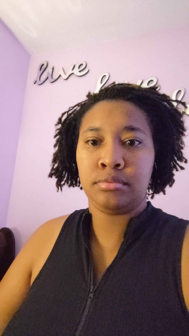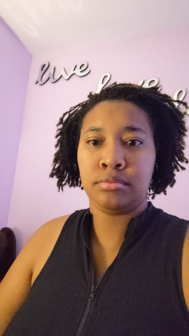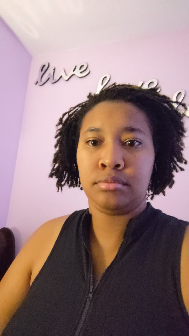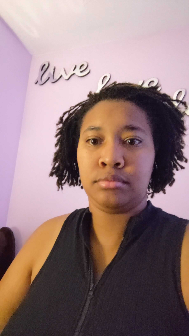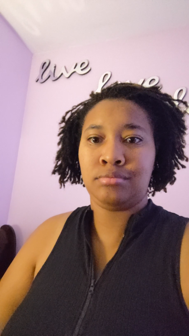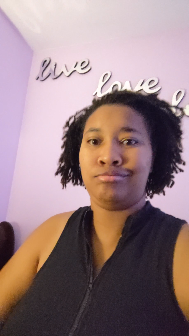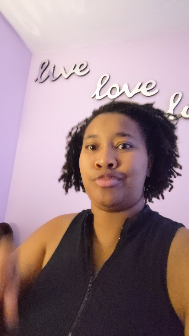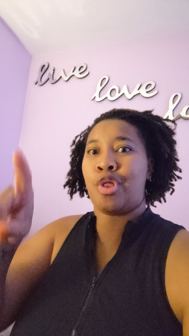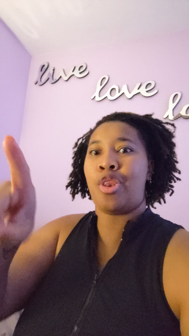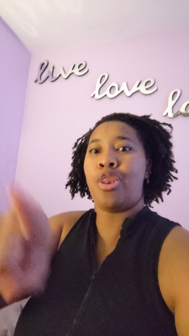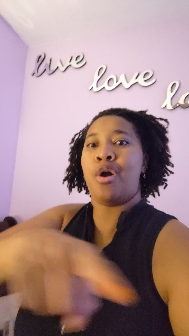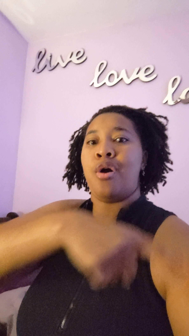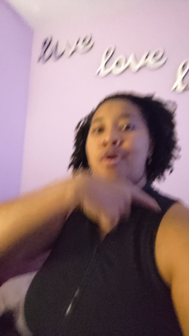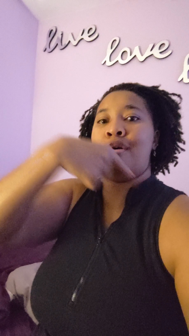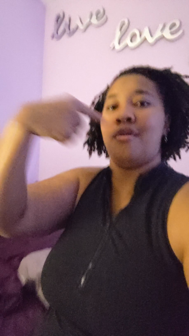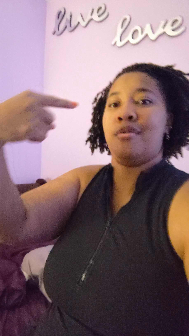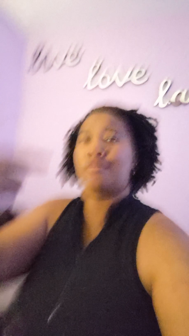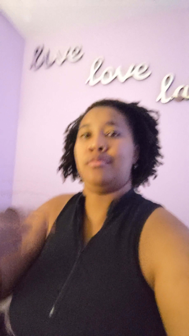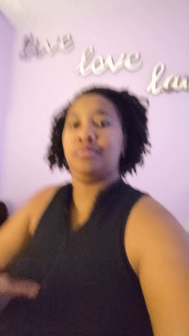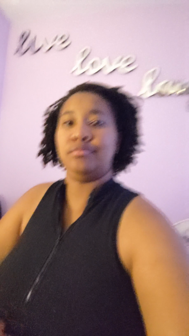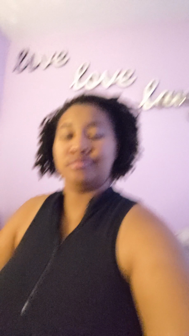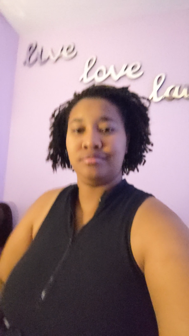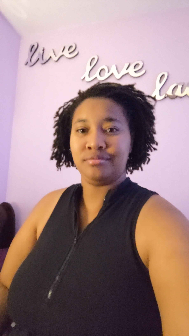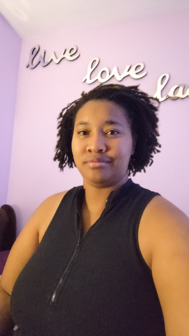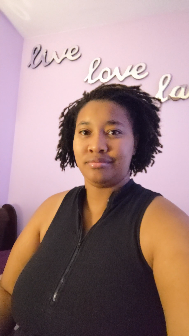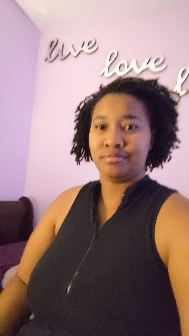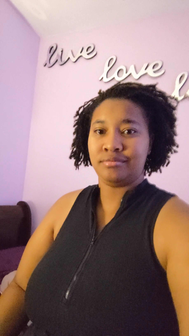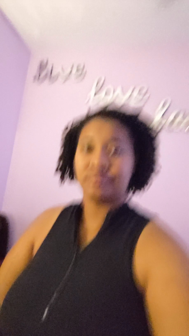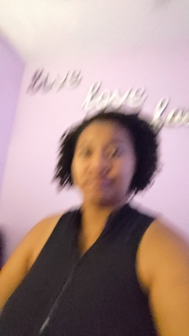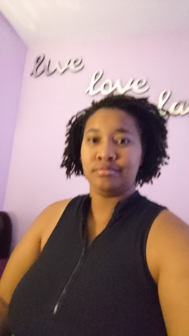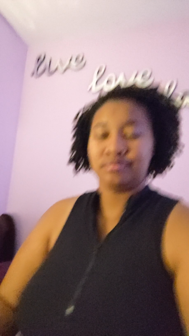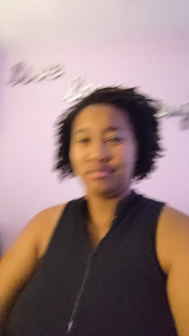long